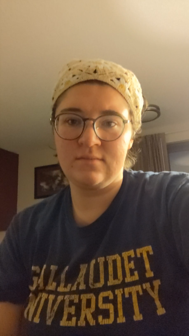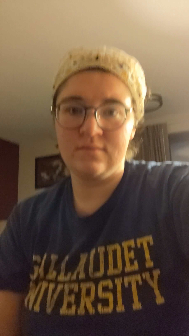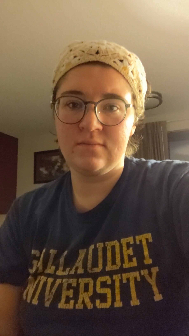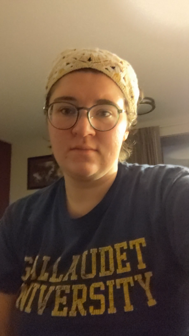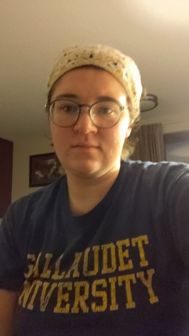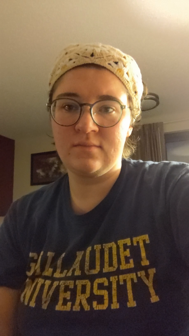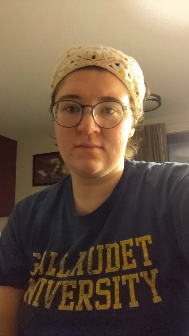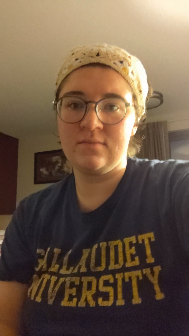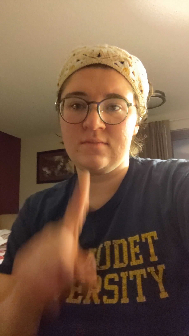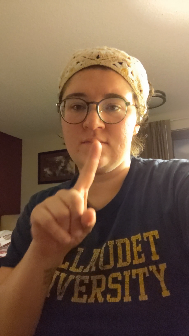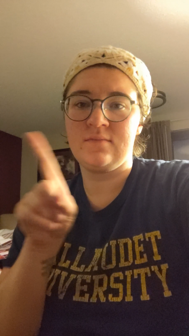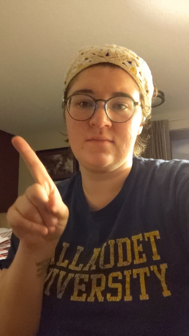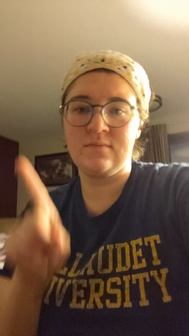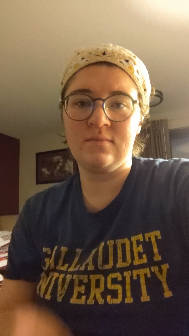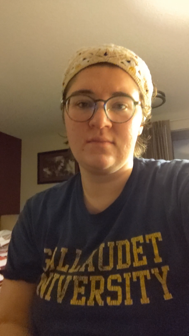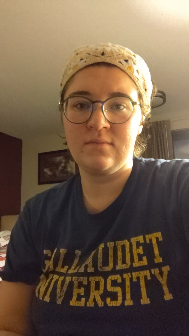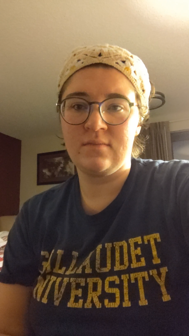but